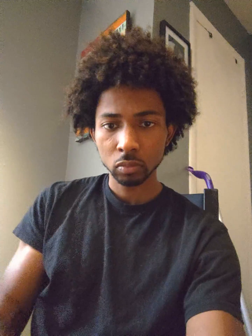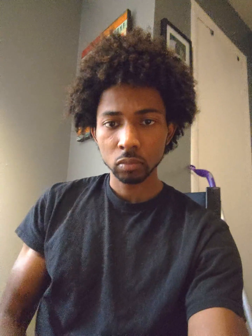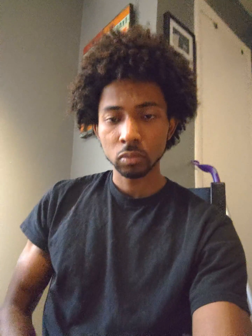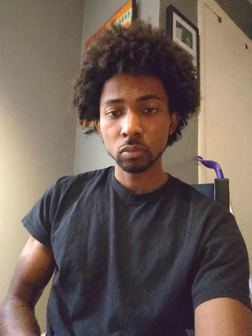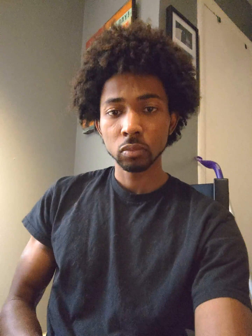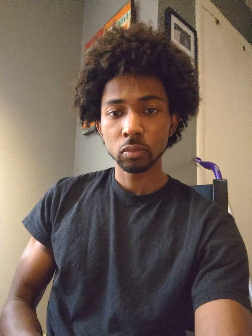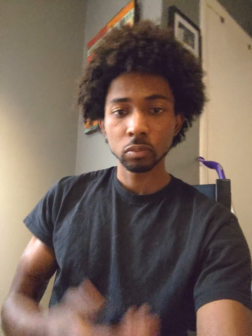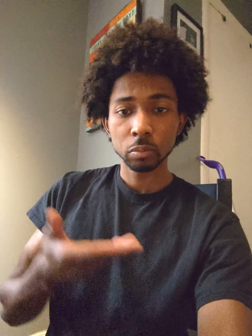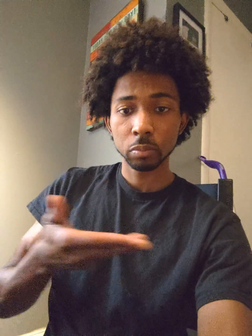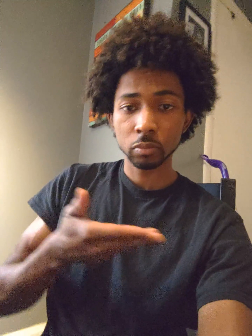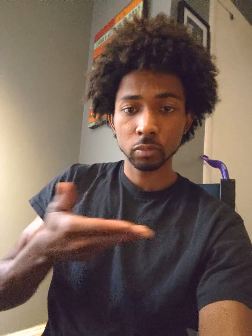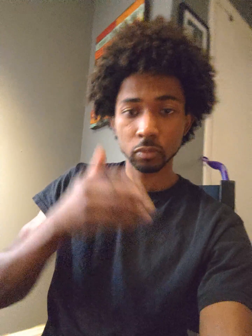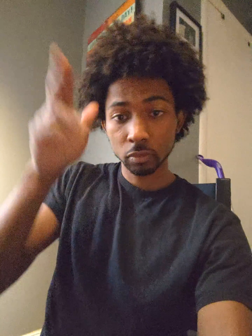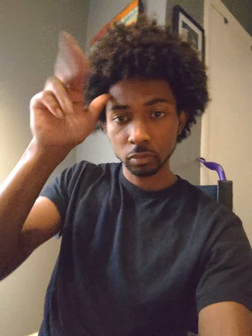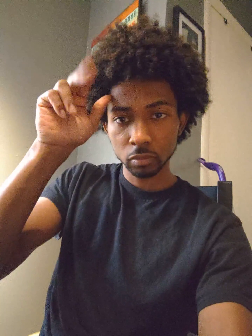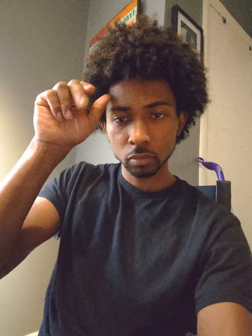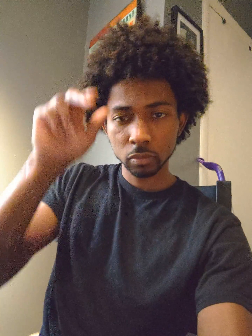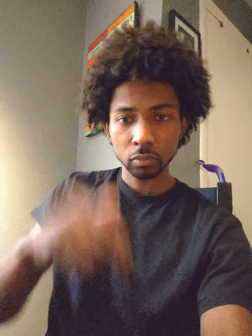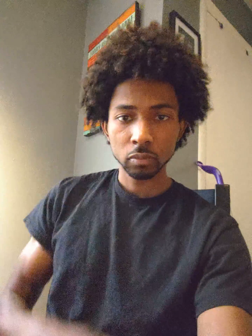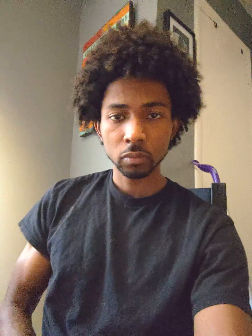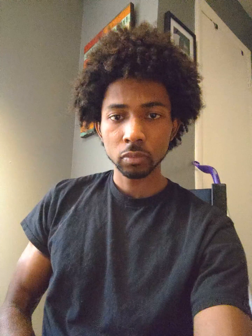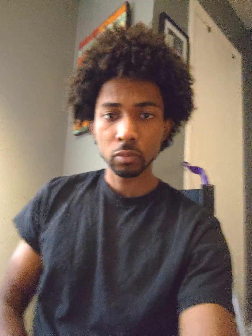pony